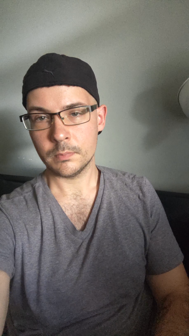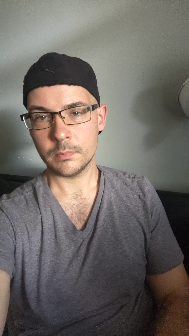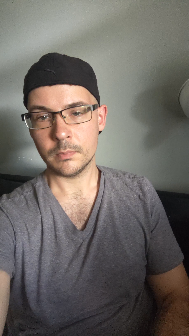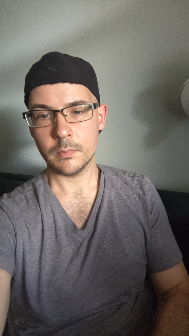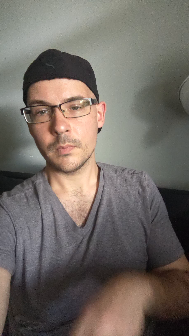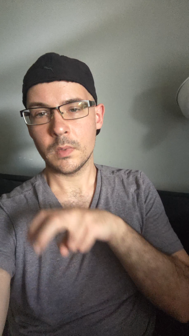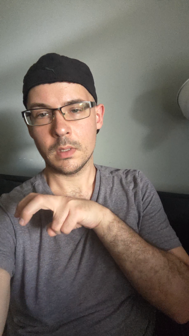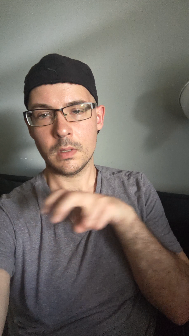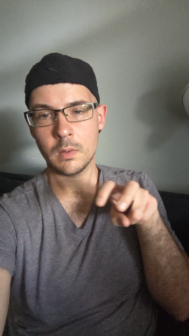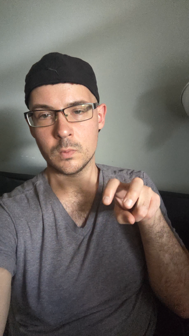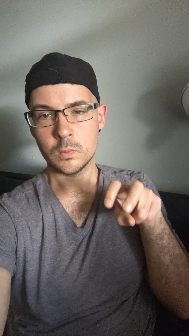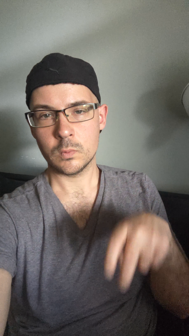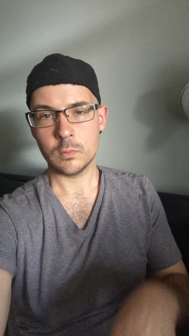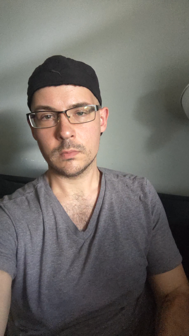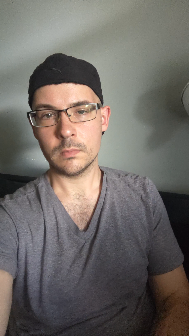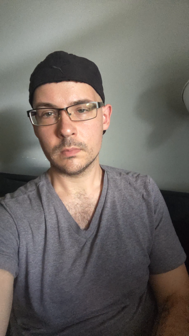couch